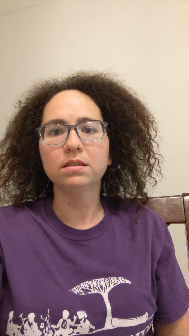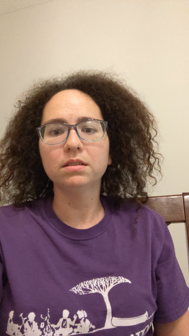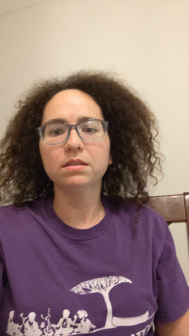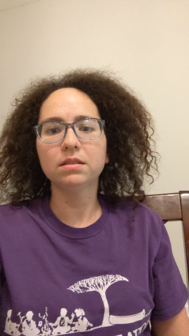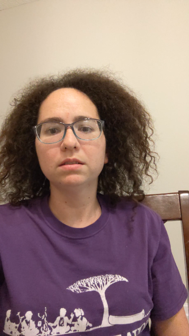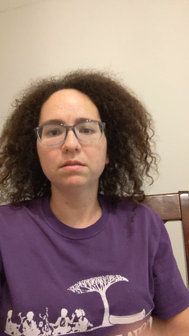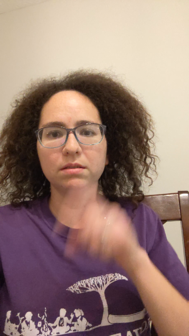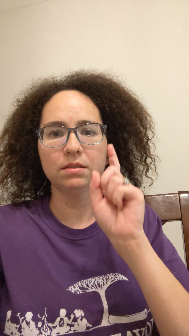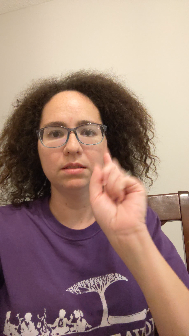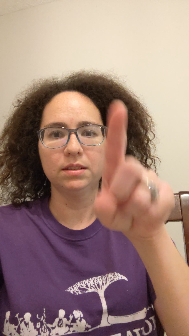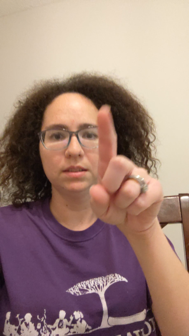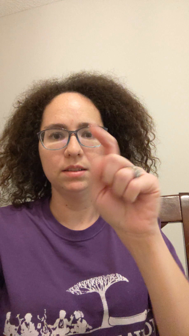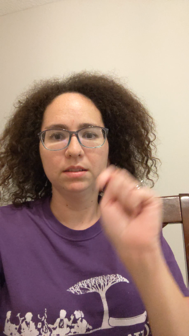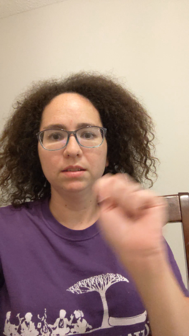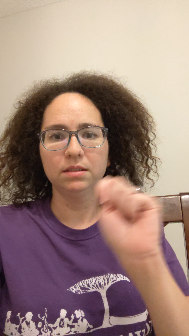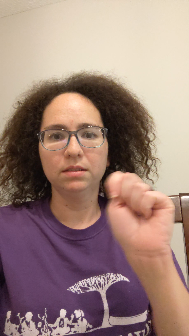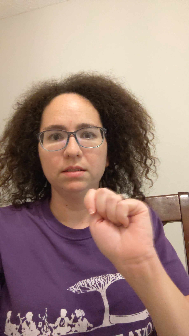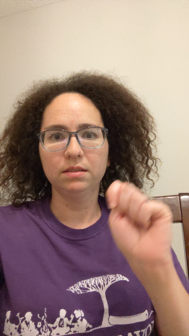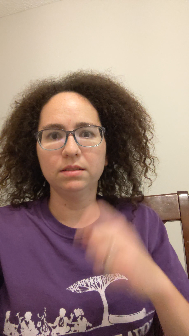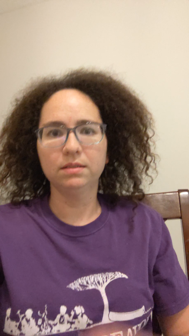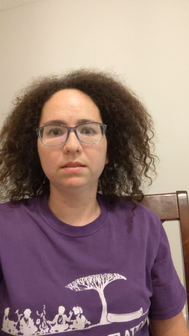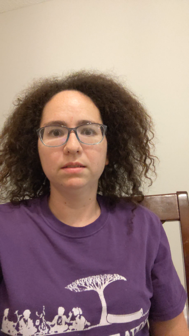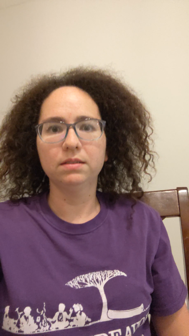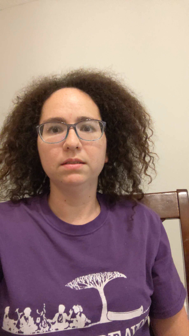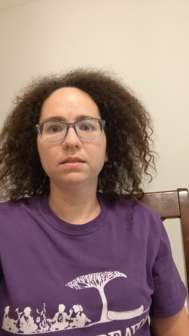go potty